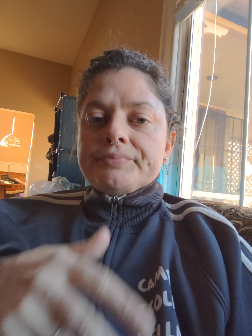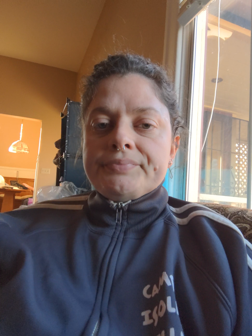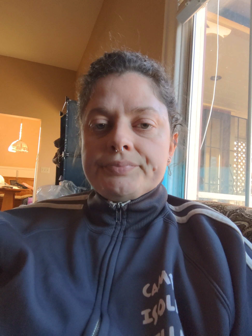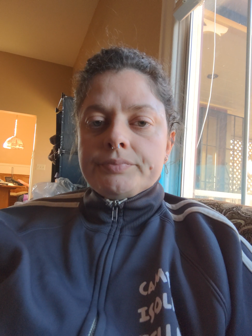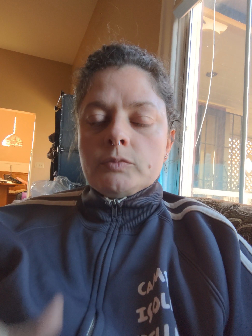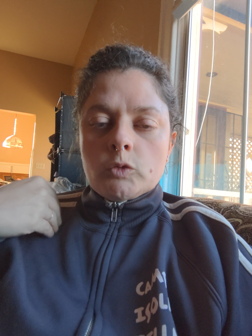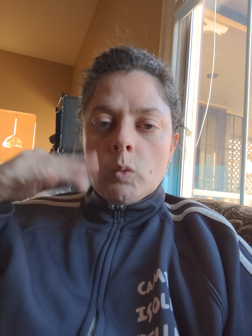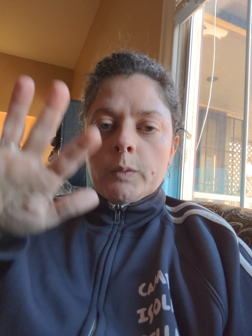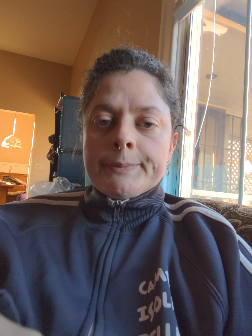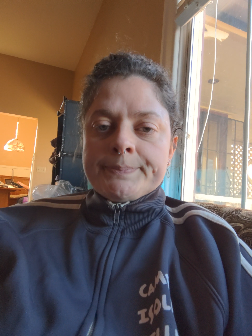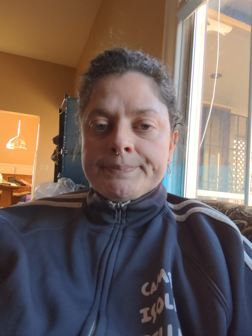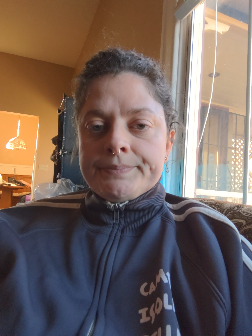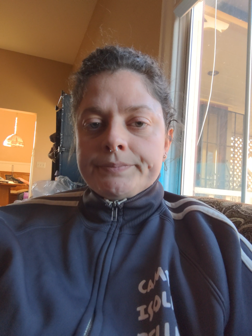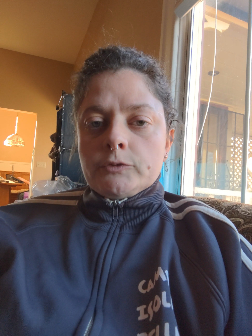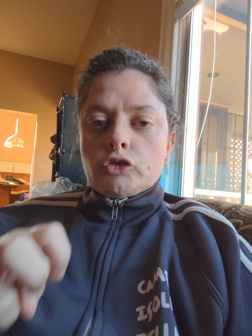snow